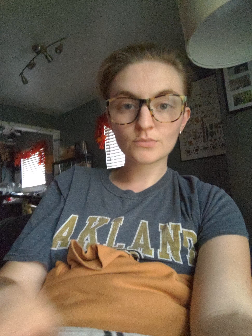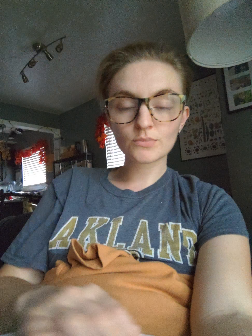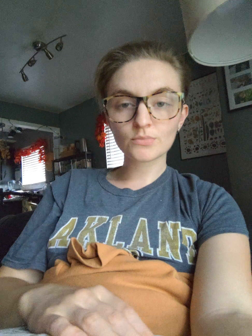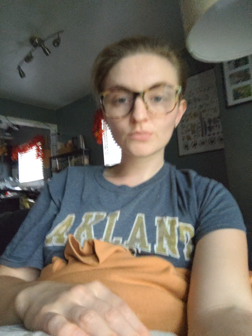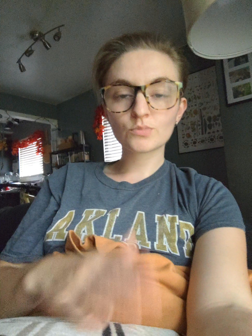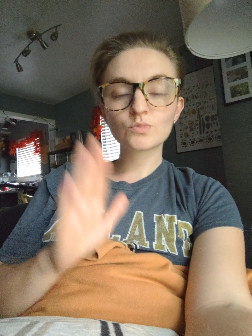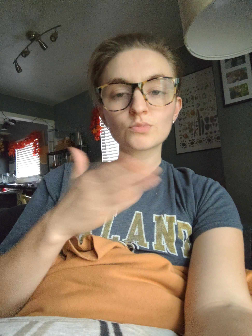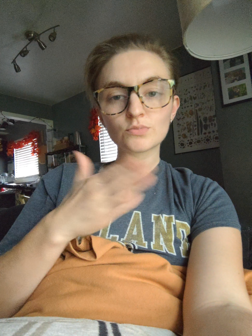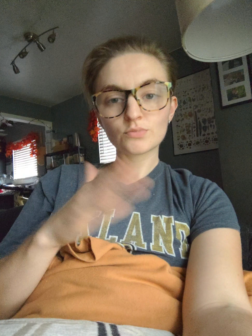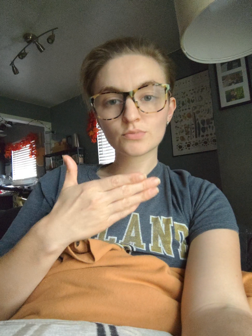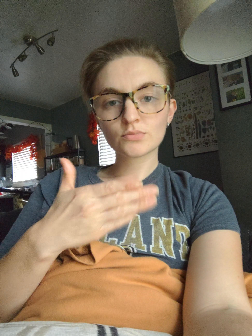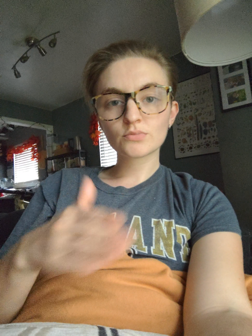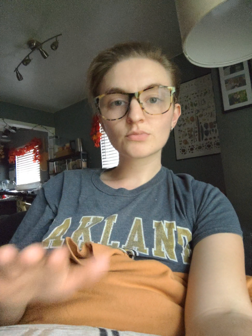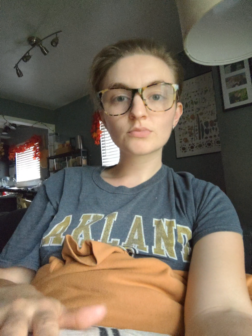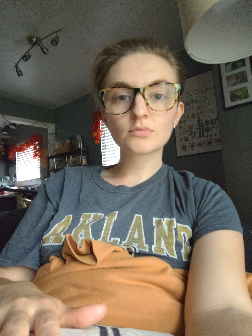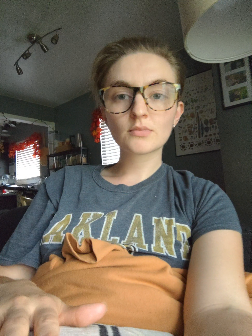share